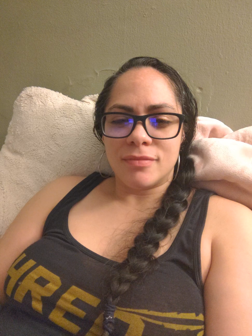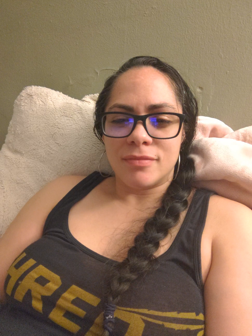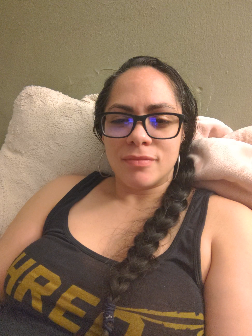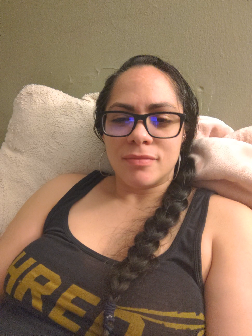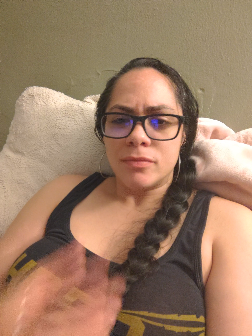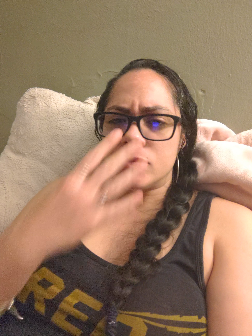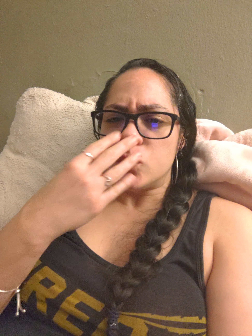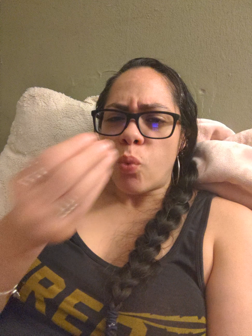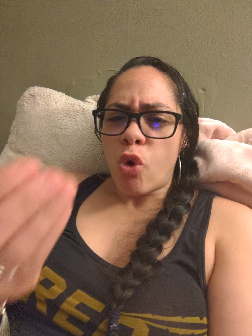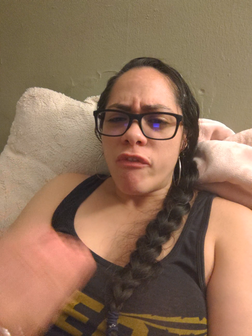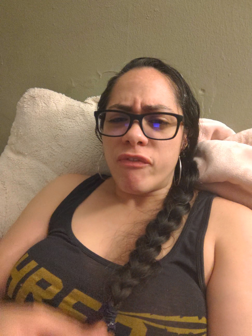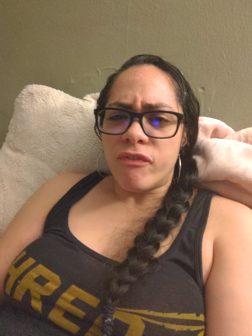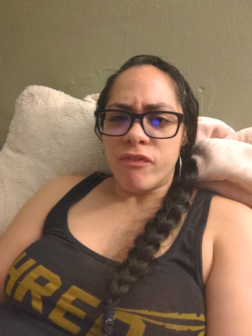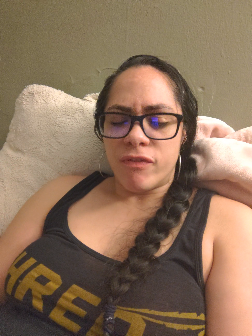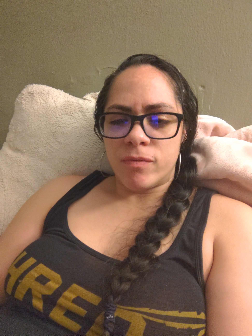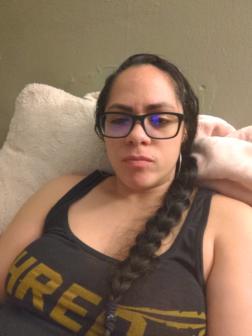wolf